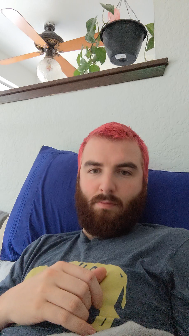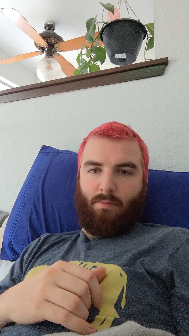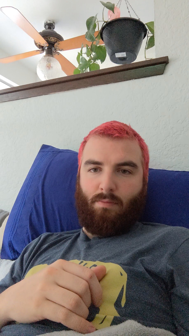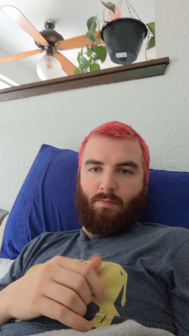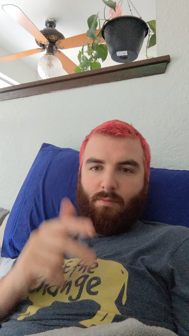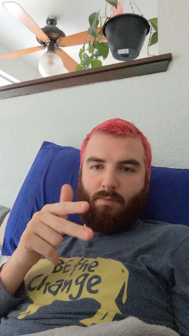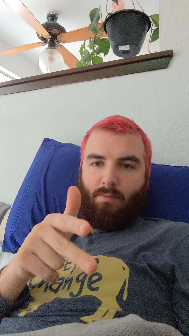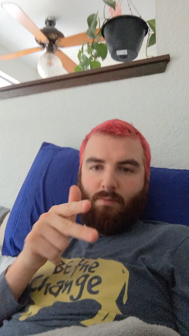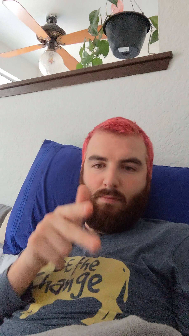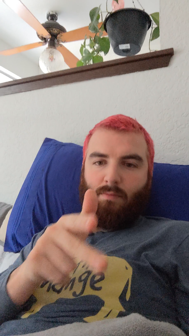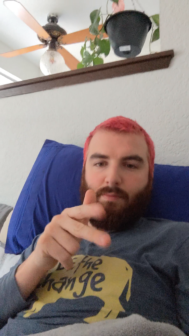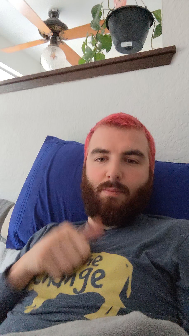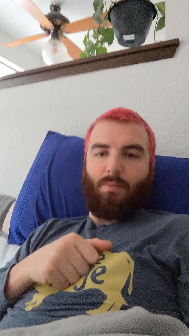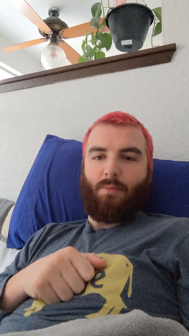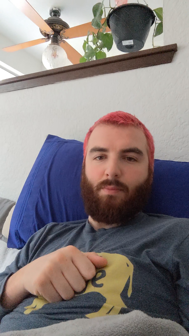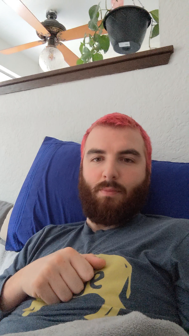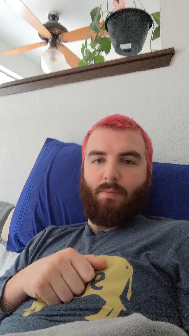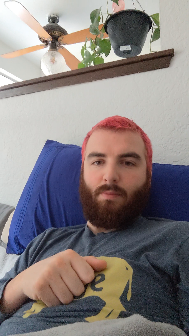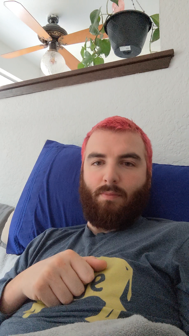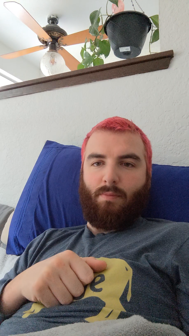garage